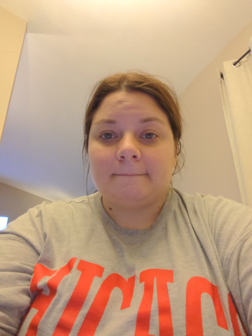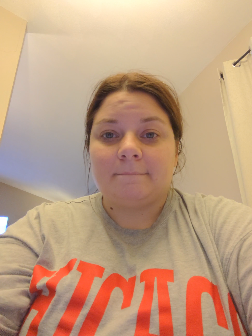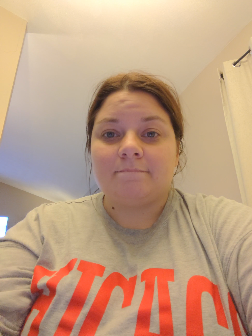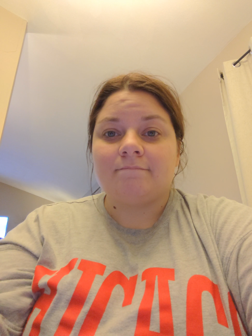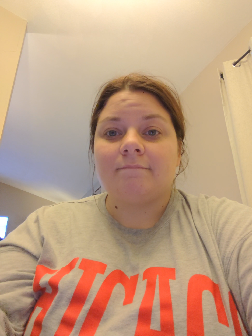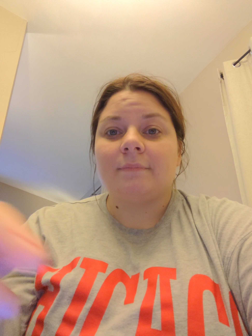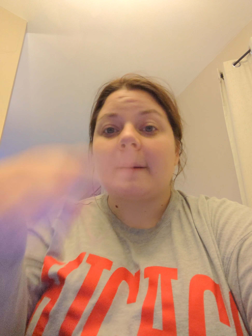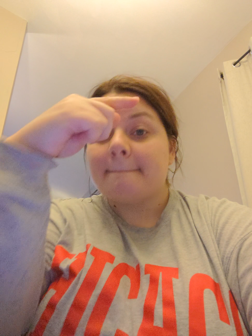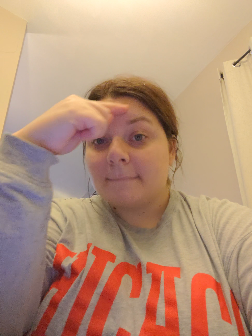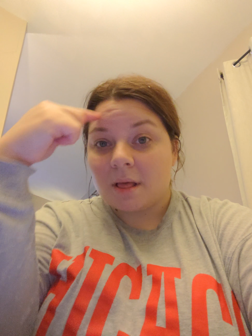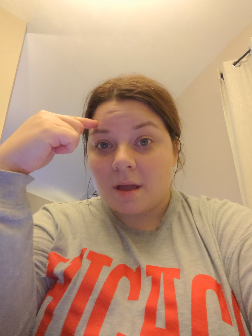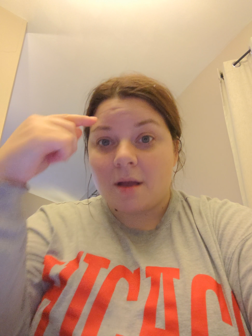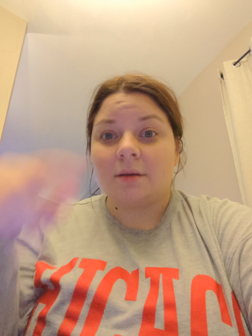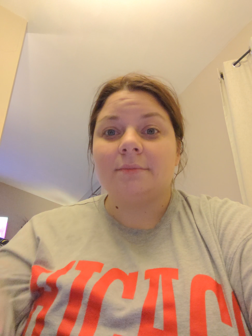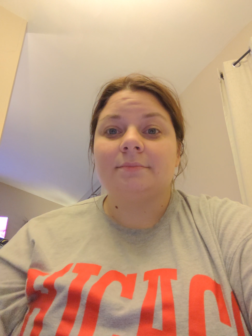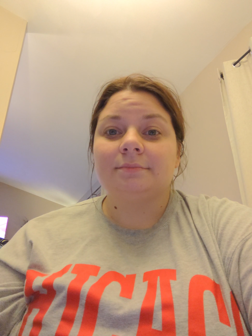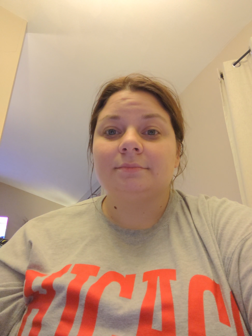black